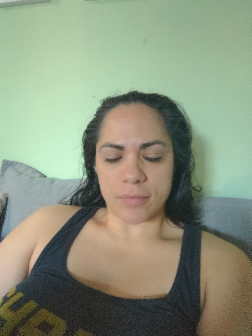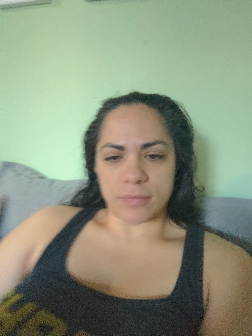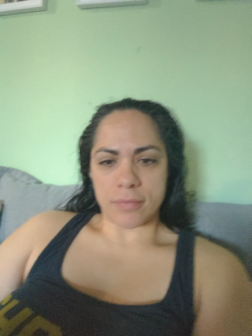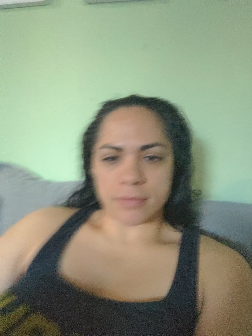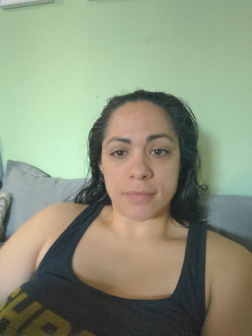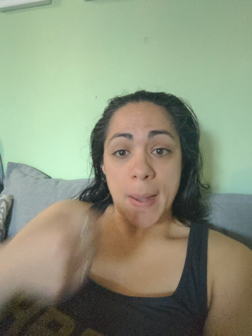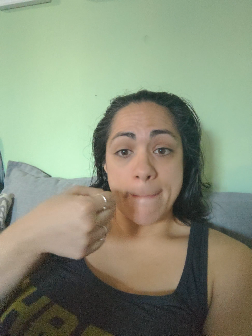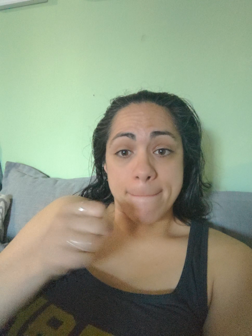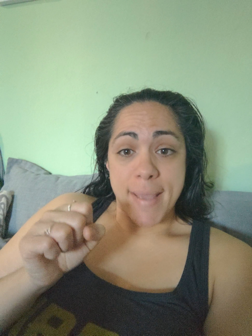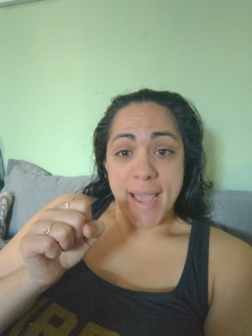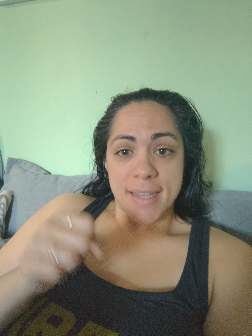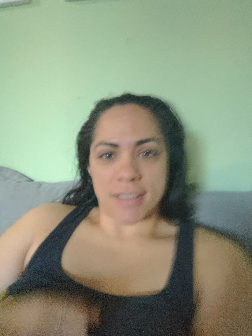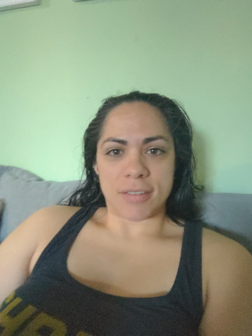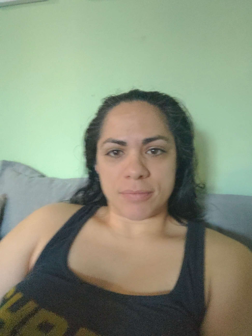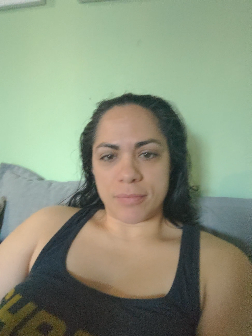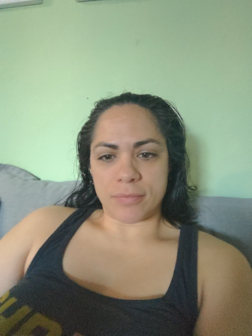make